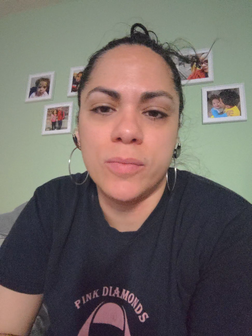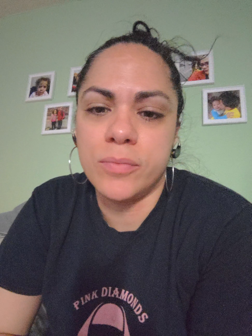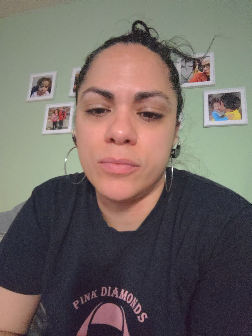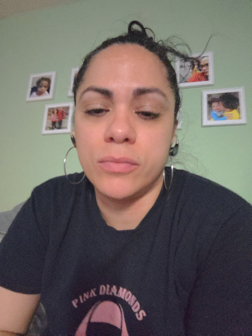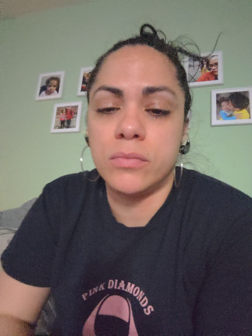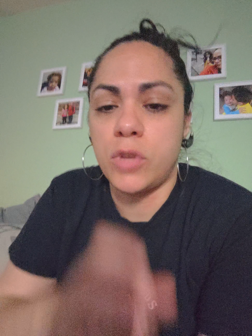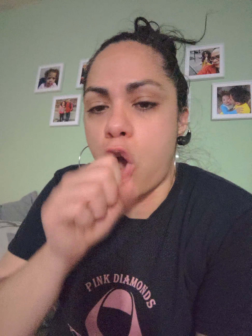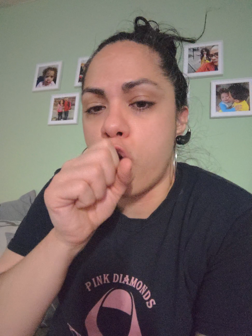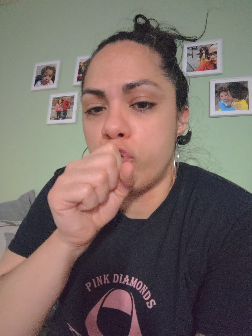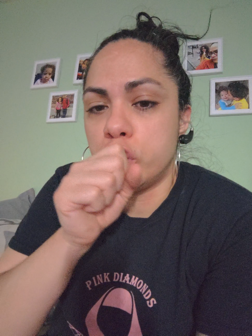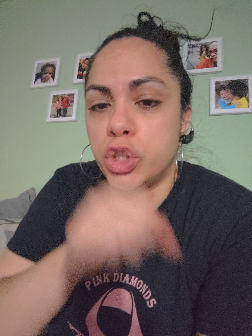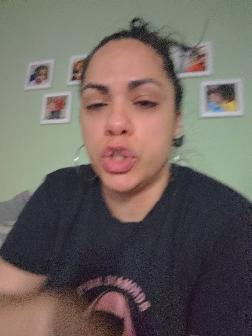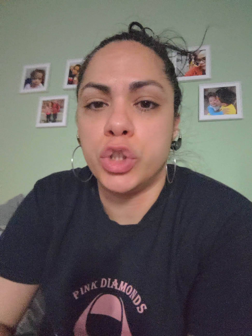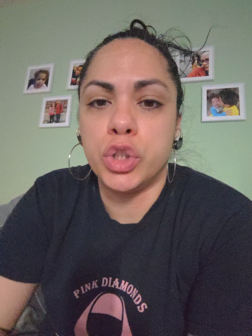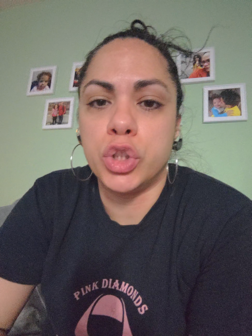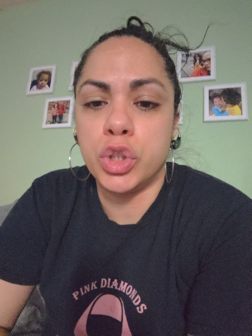orange